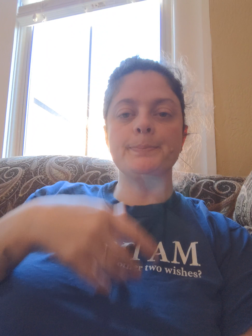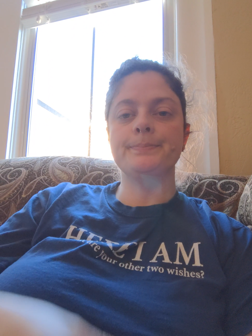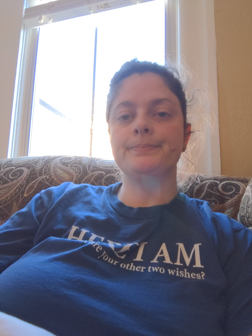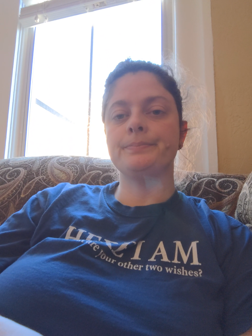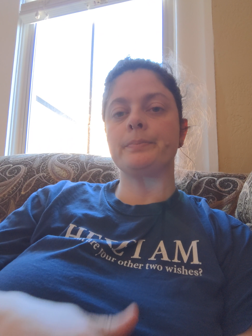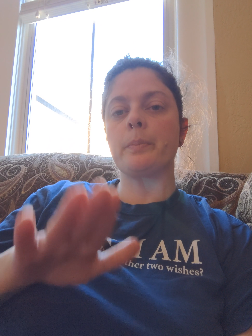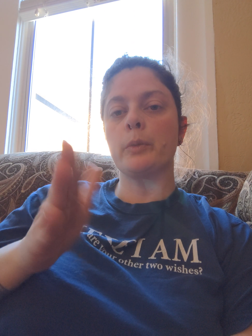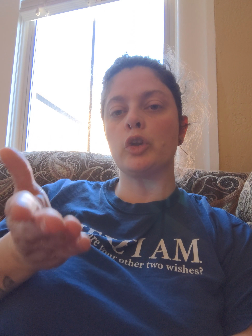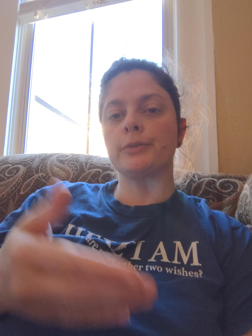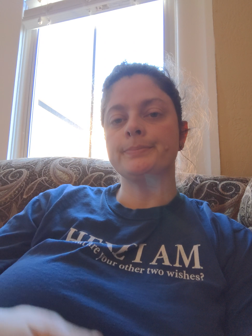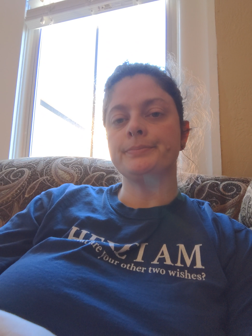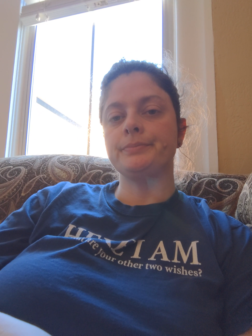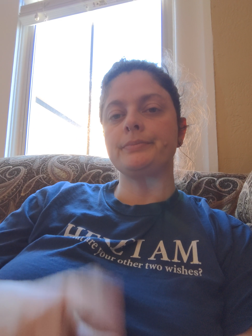book